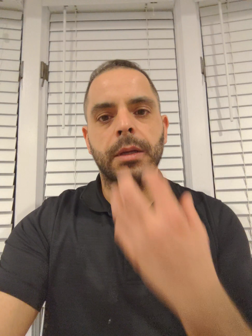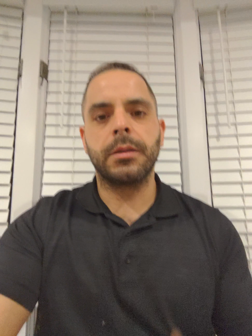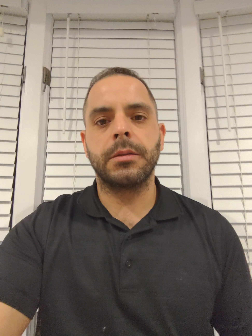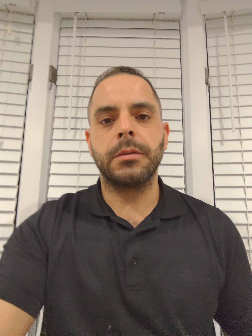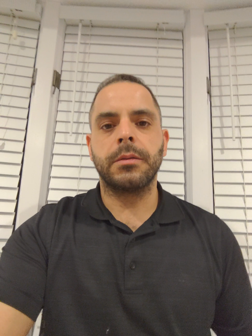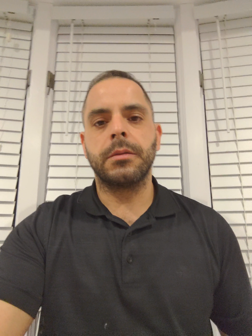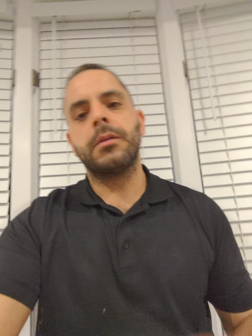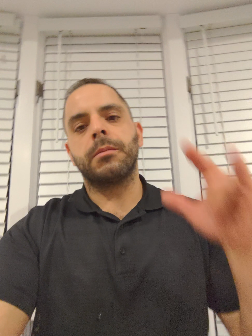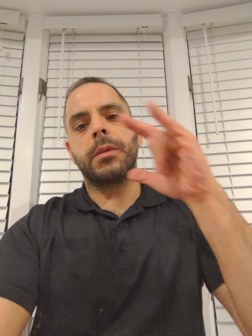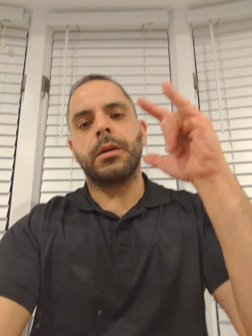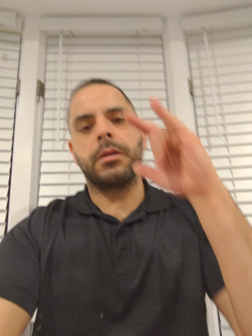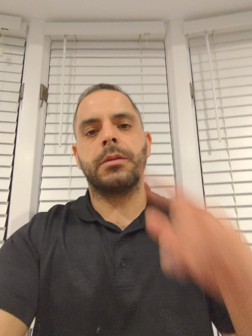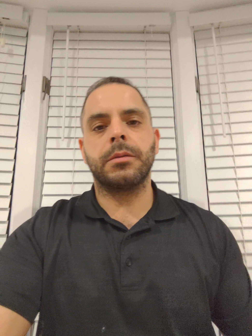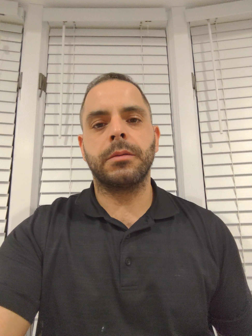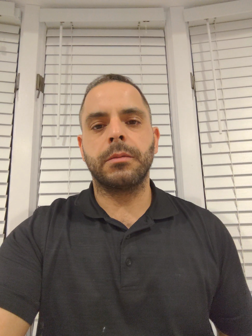airplane